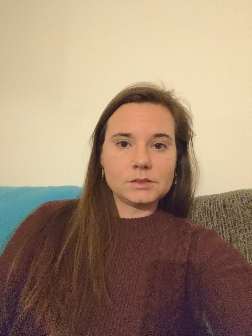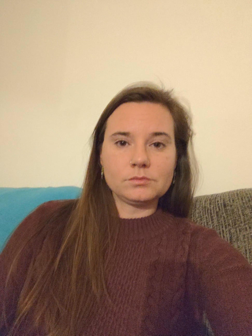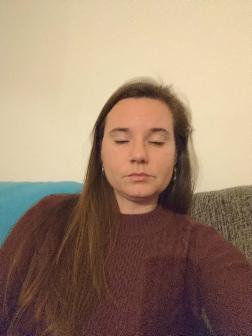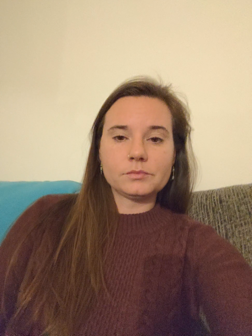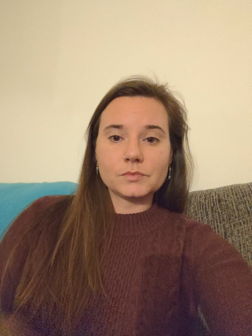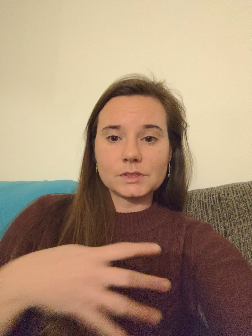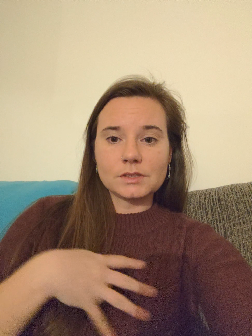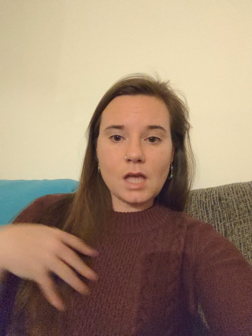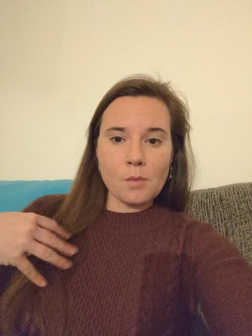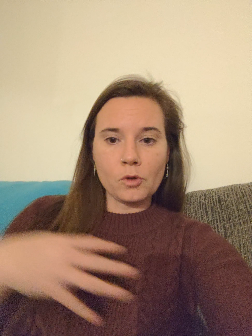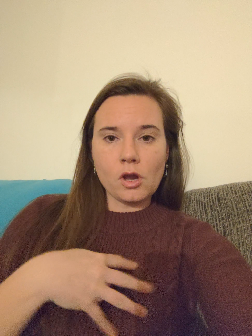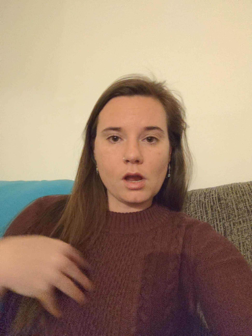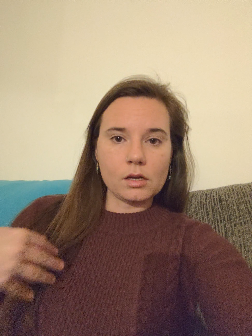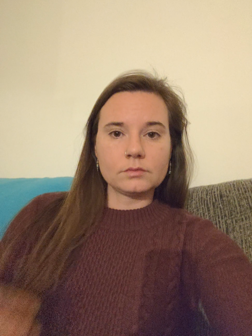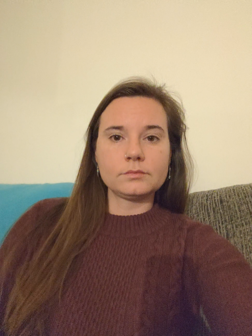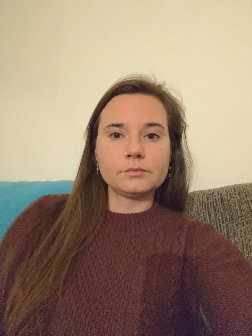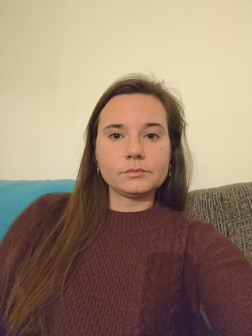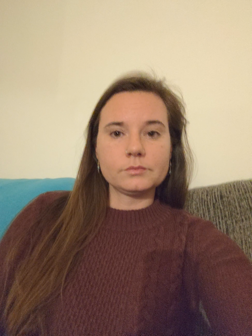zebra